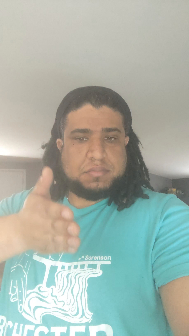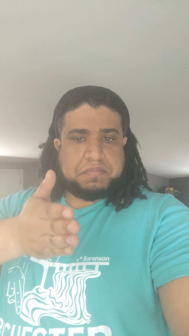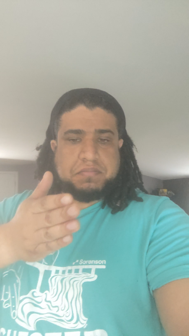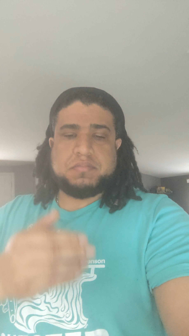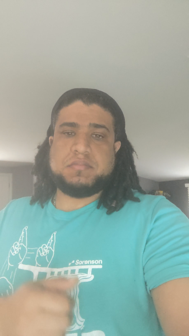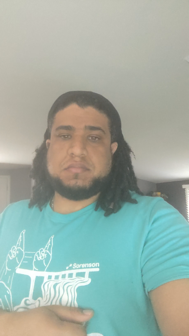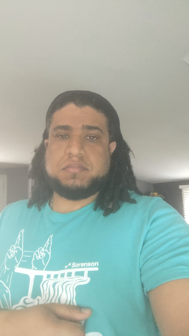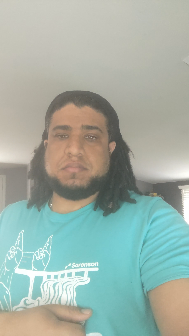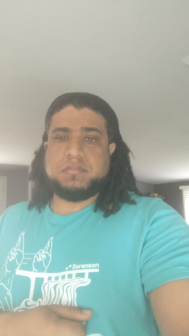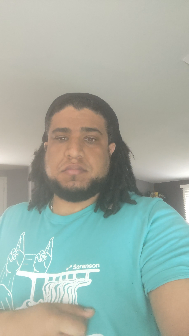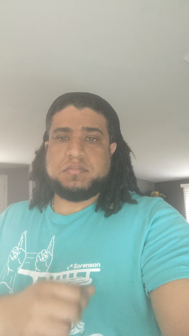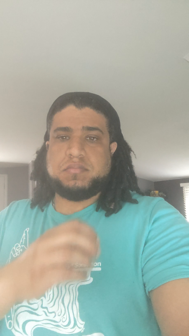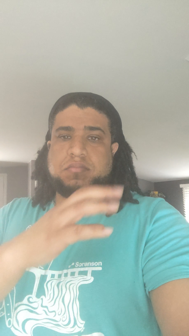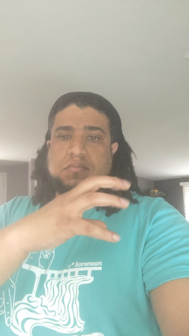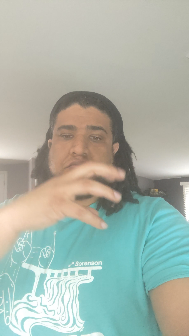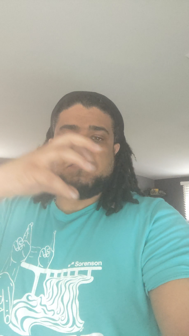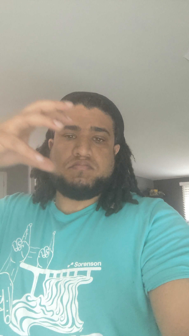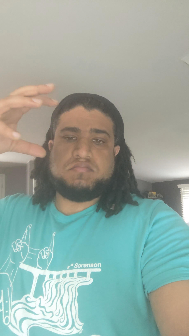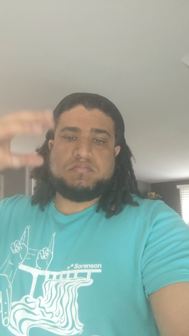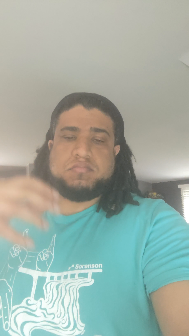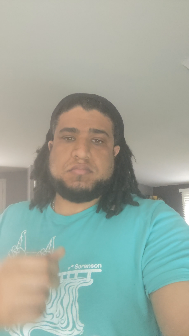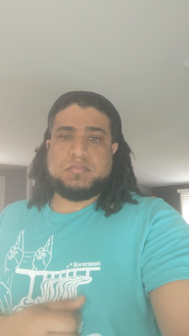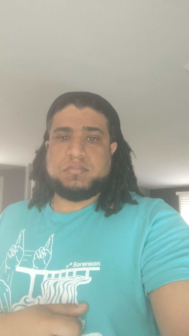bubbles